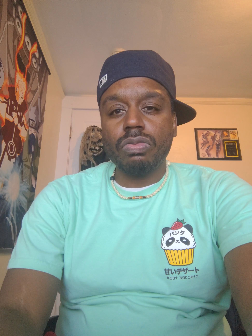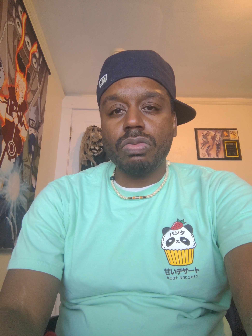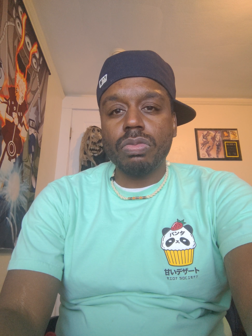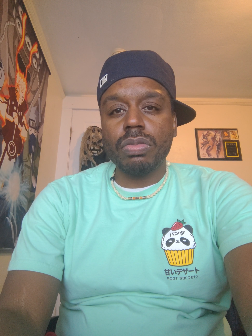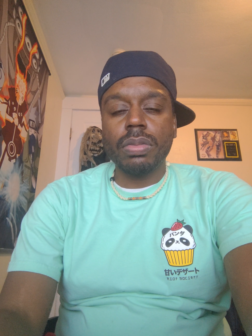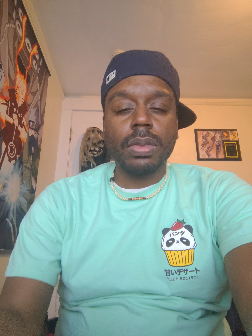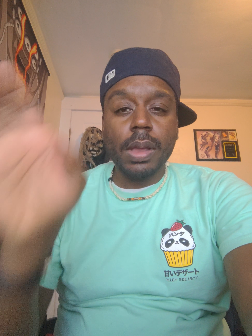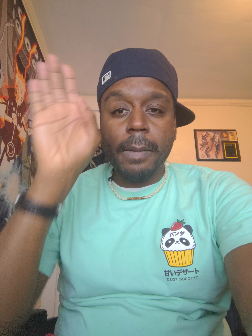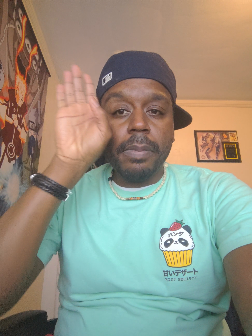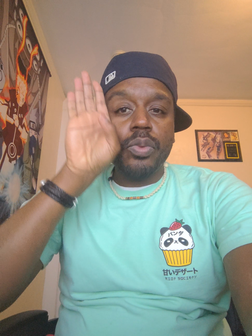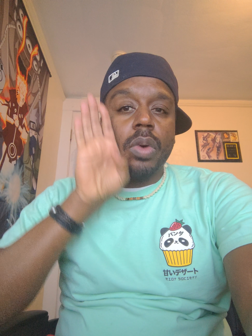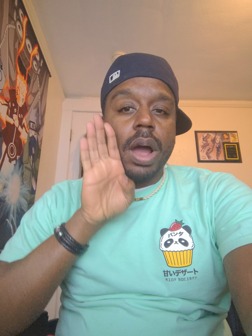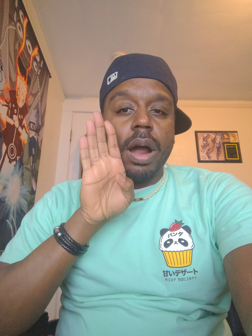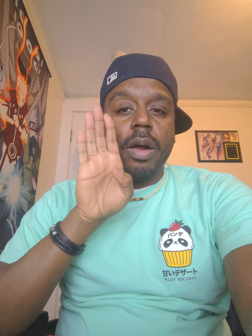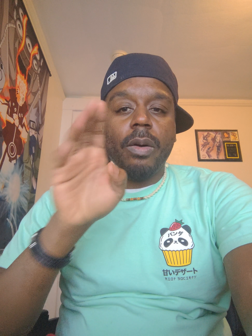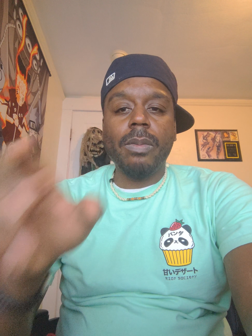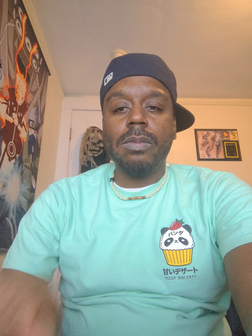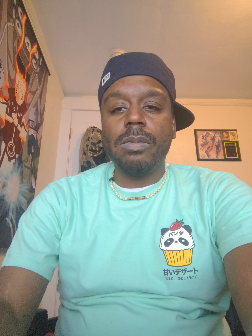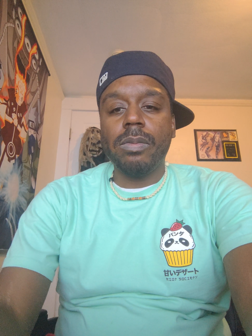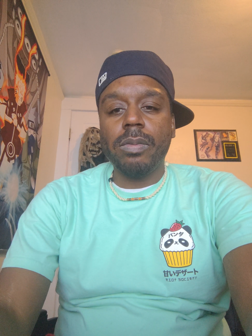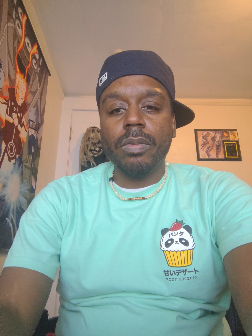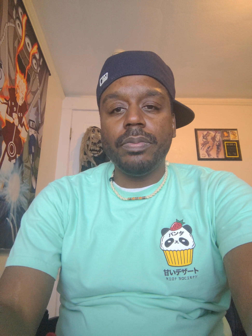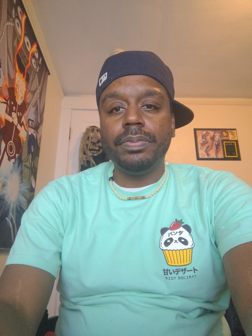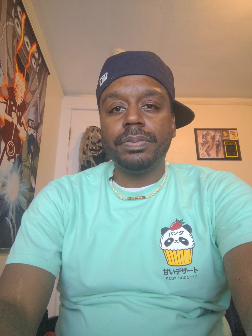brown